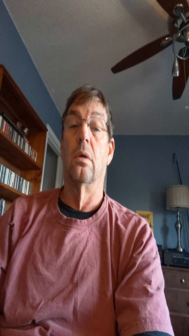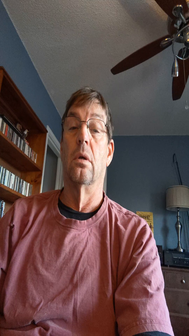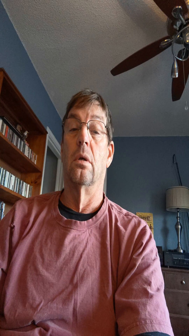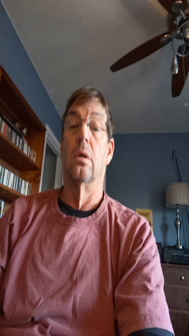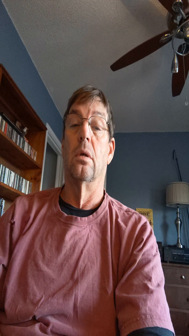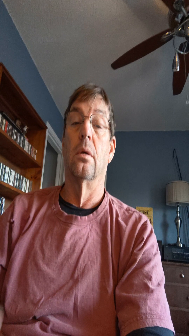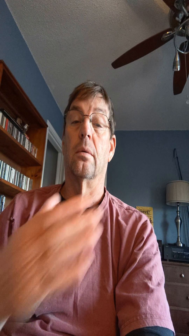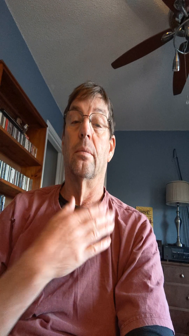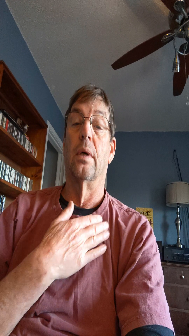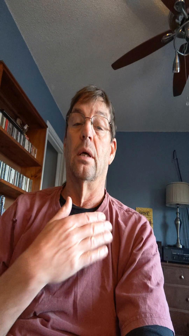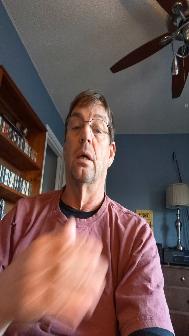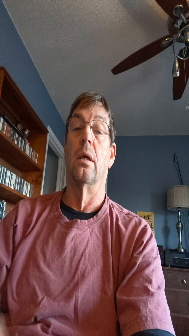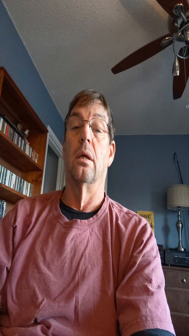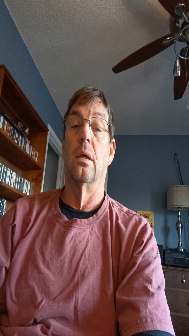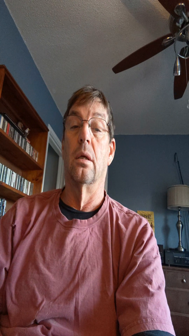my